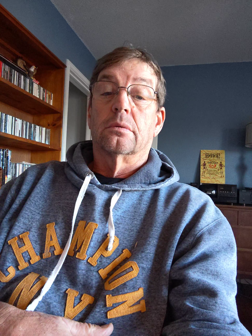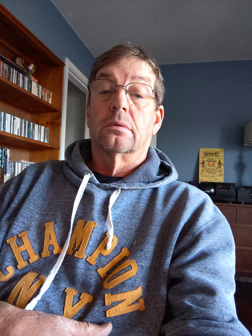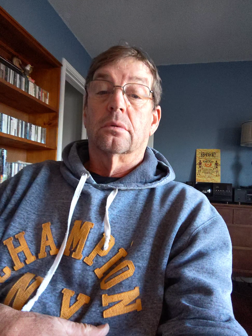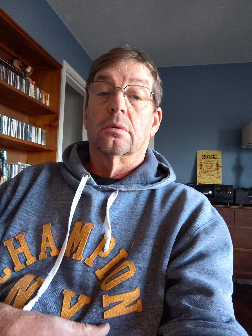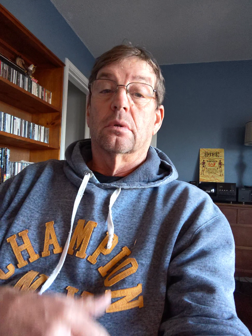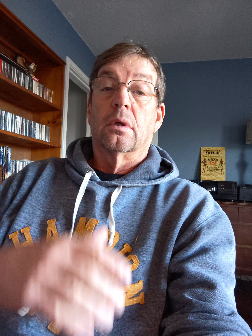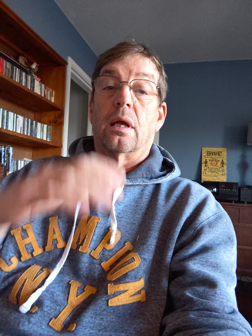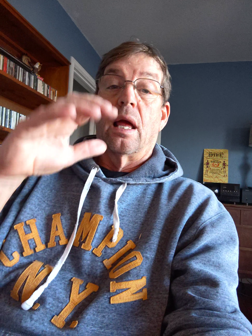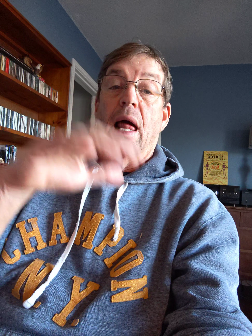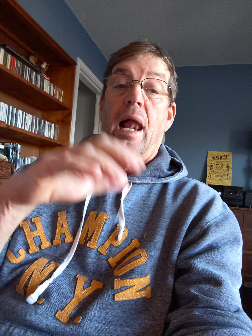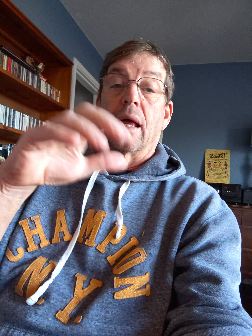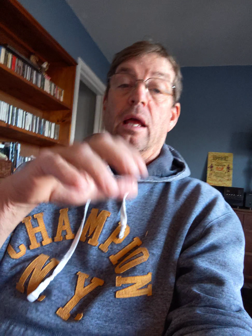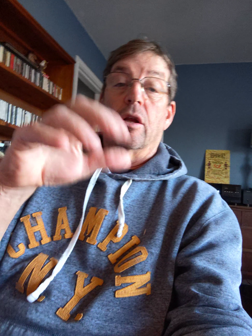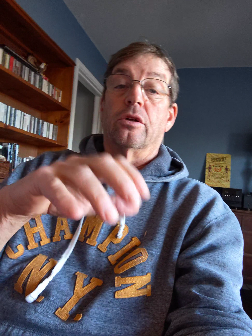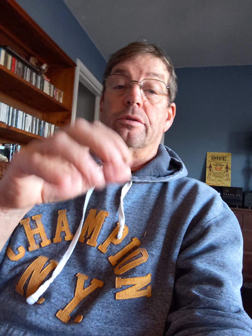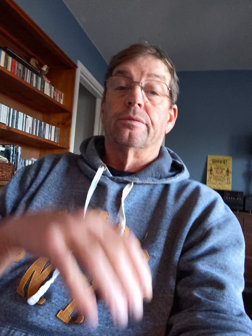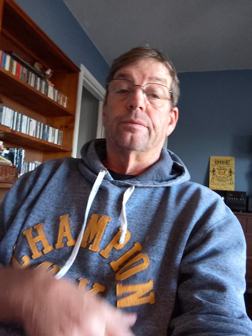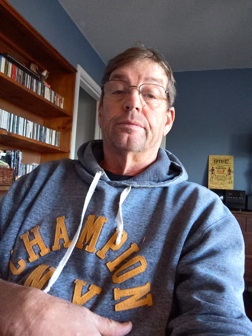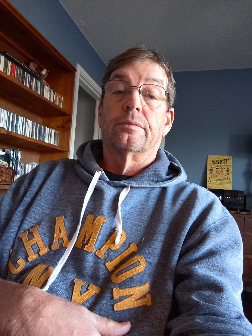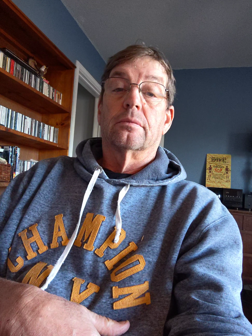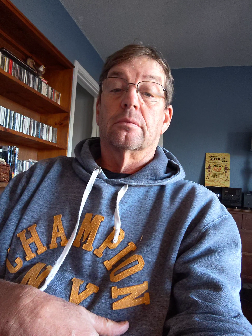alligator